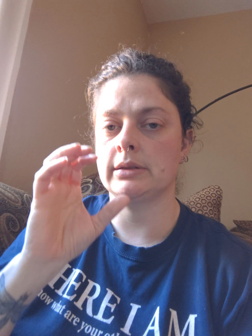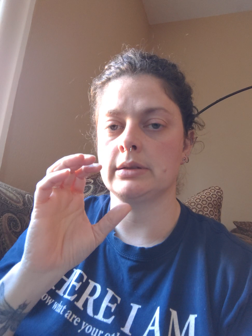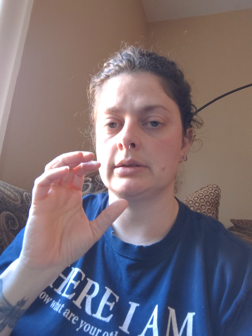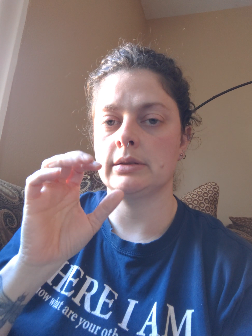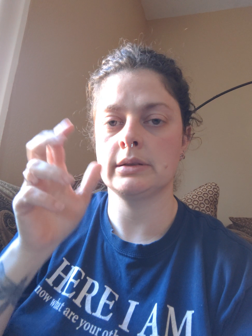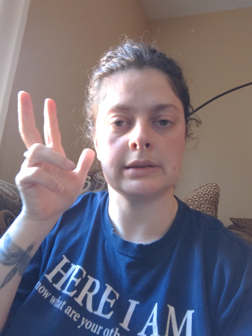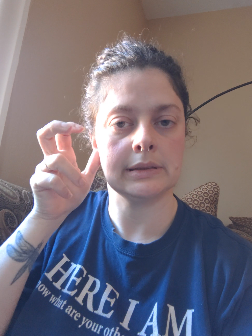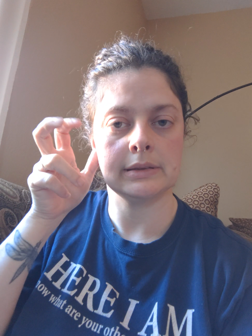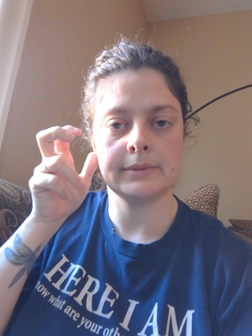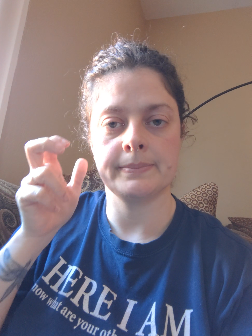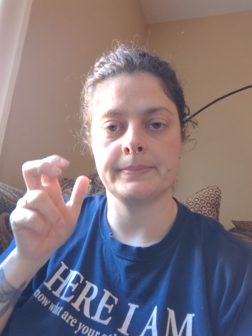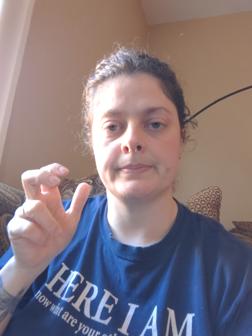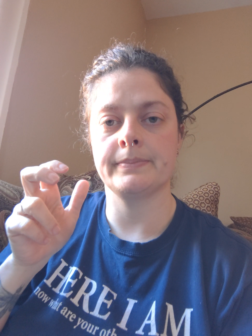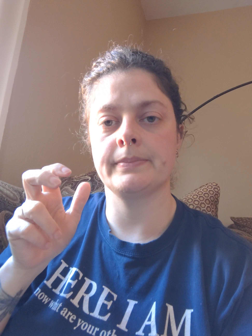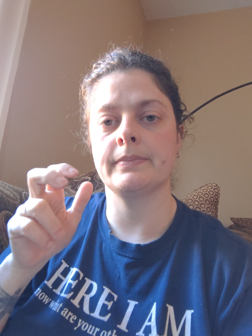listen